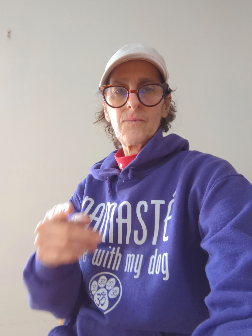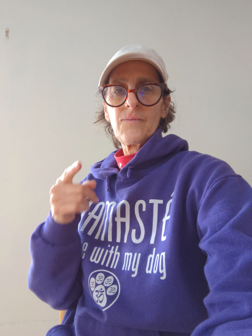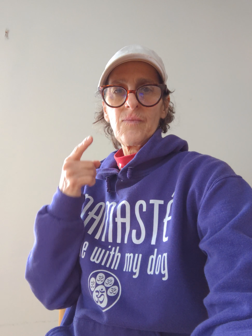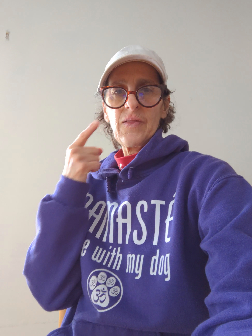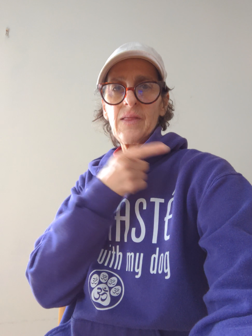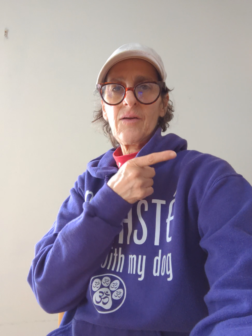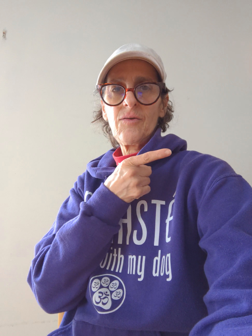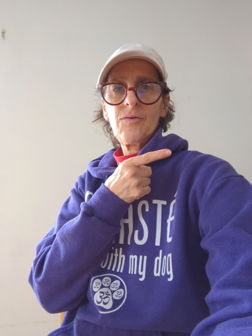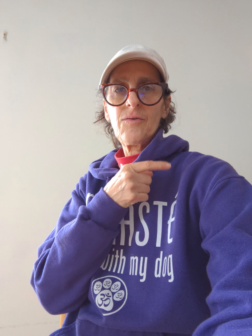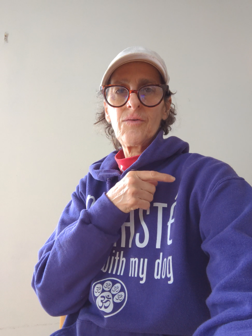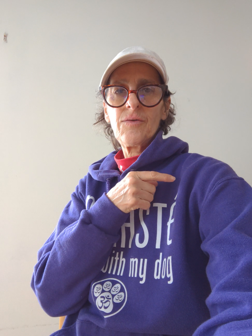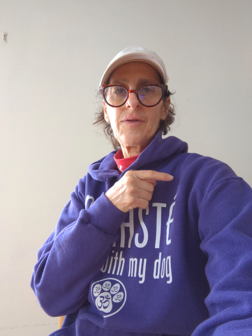there